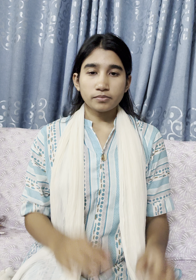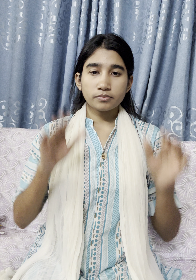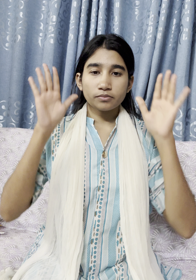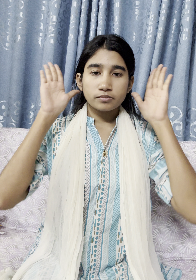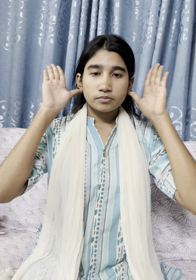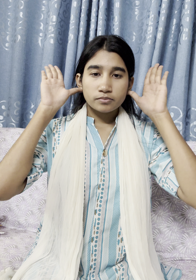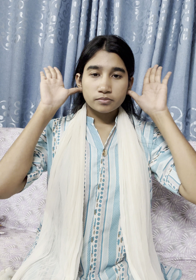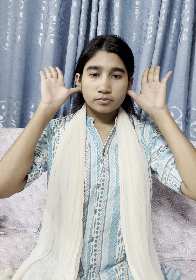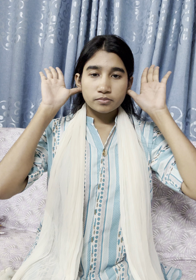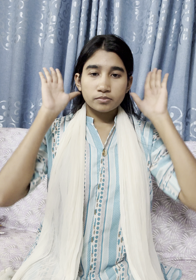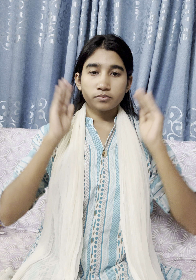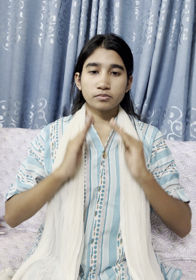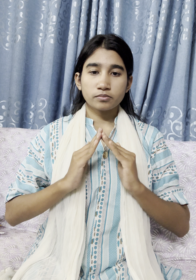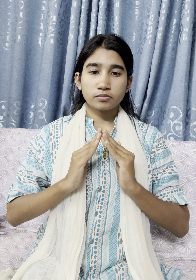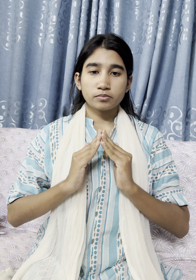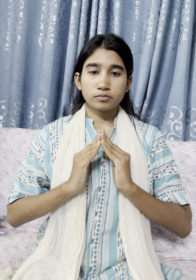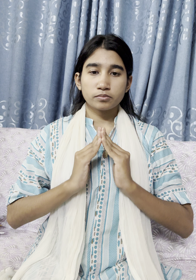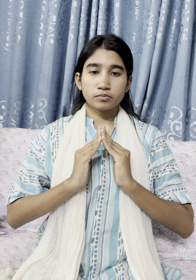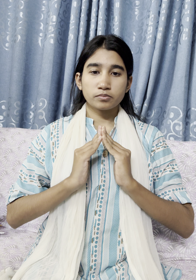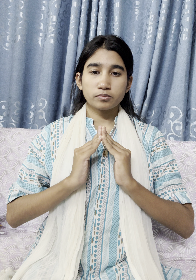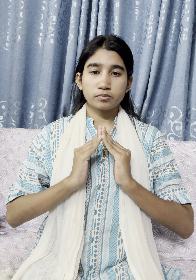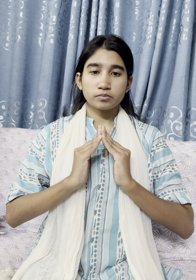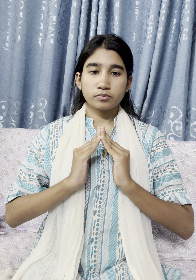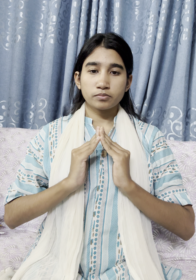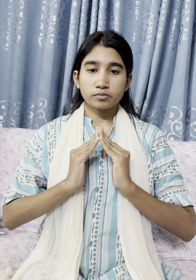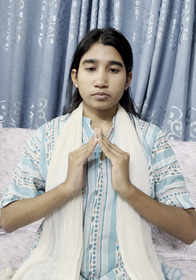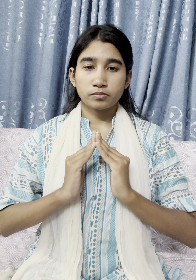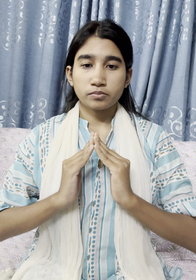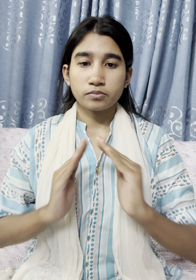মসজিদ